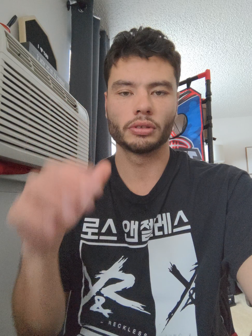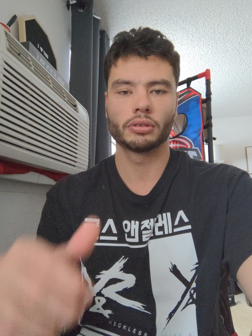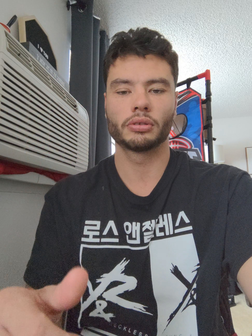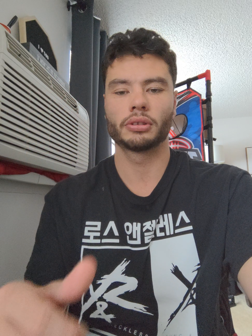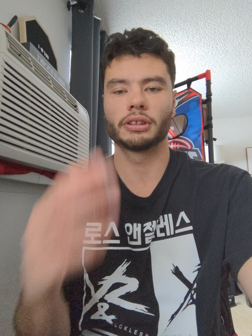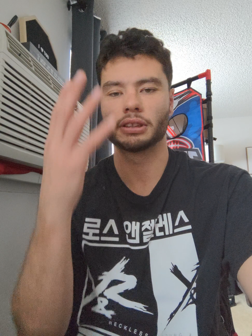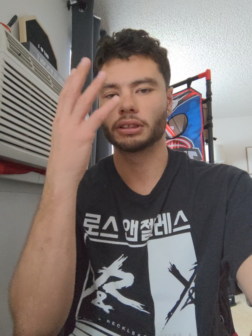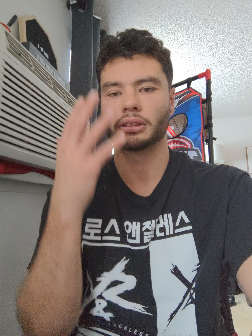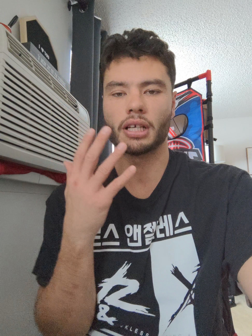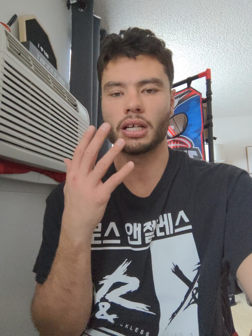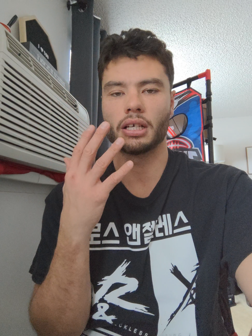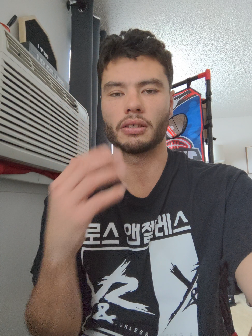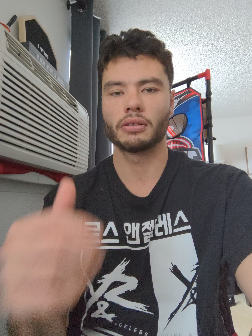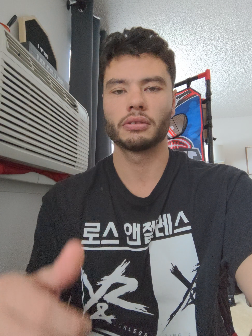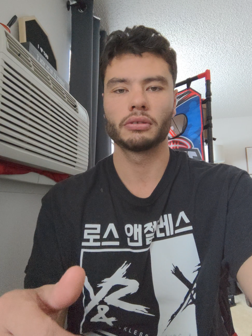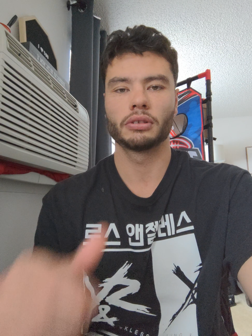sad